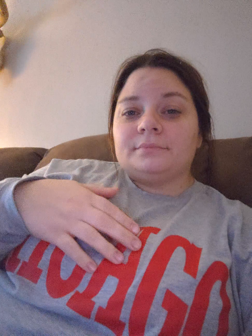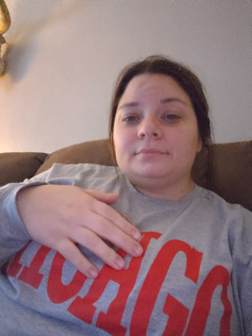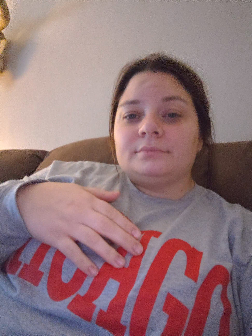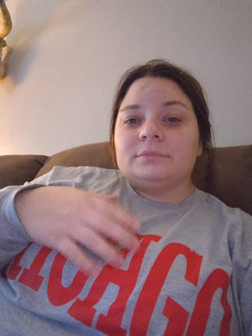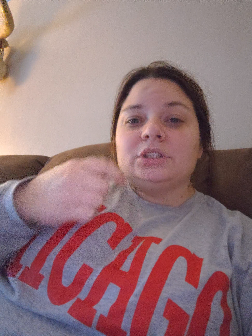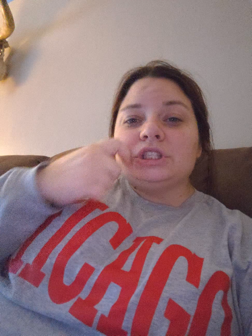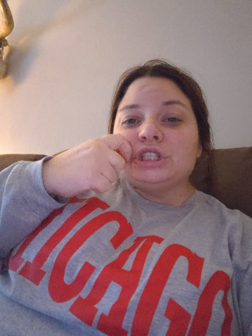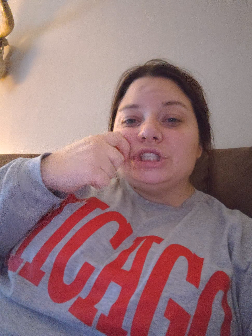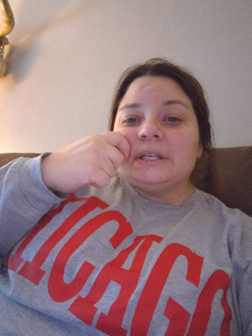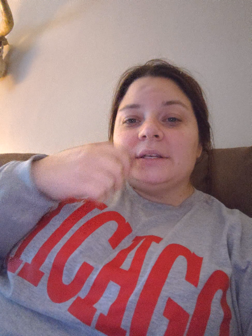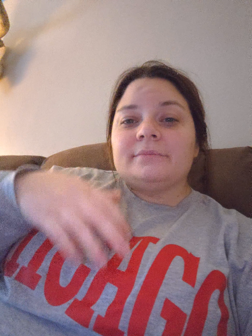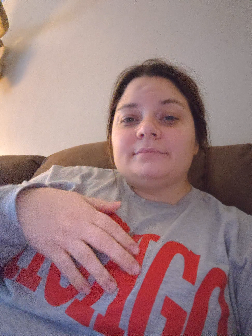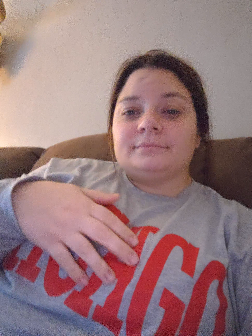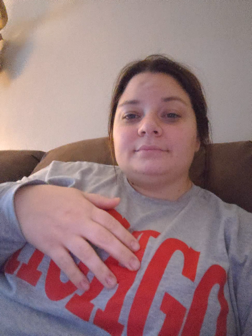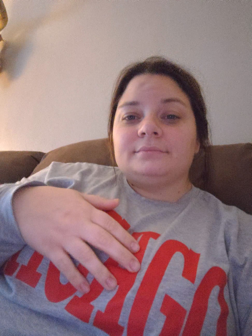cheek